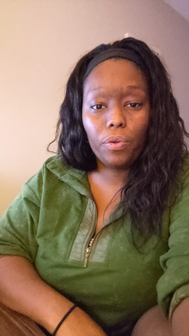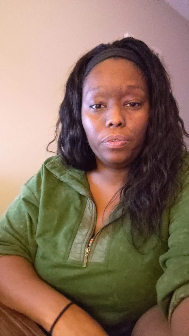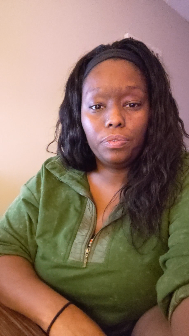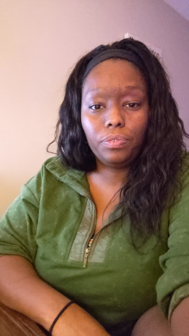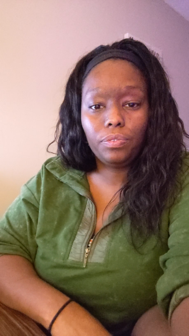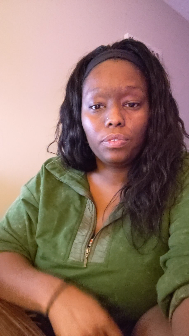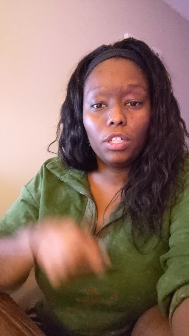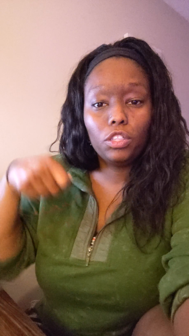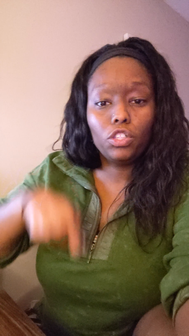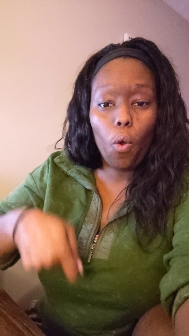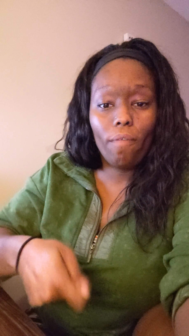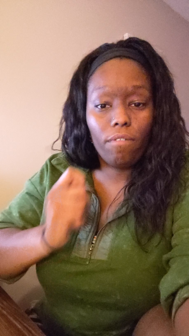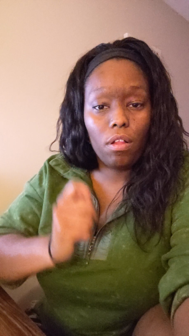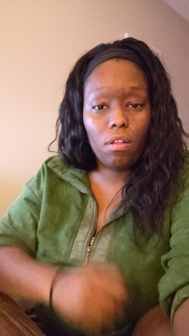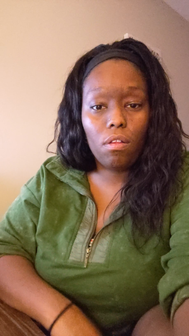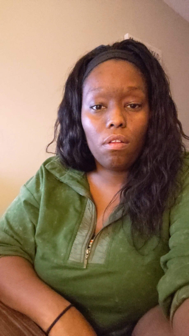shovel